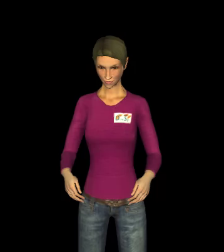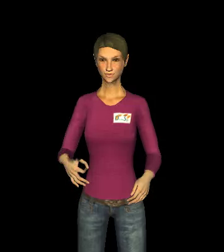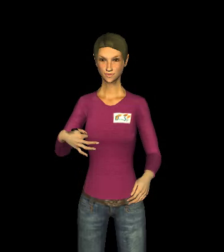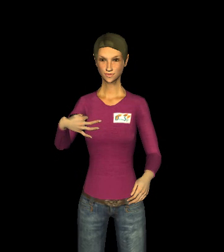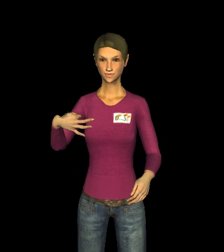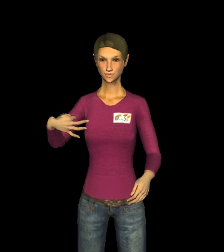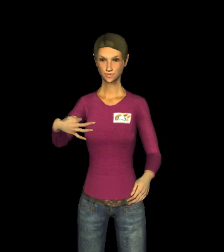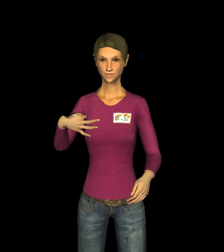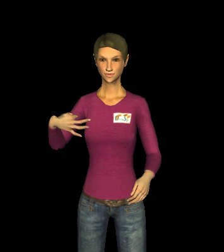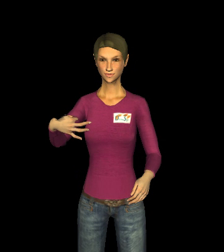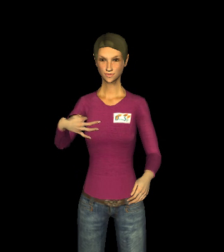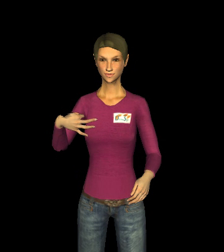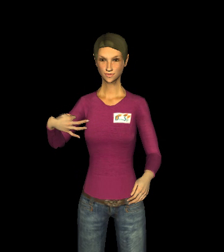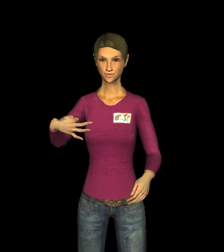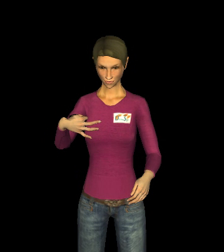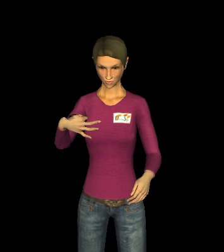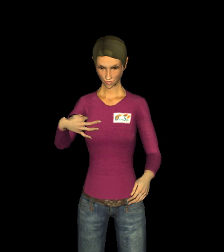تلقائي